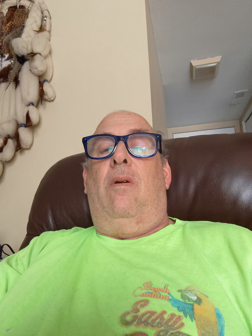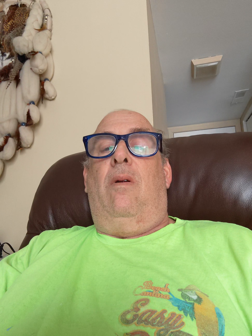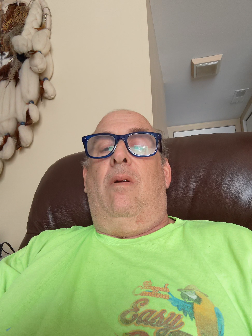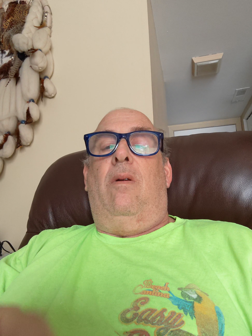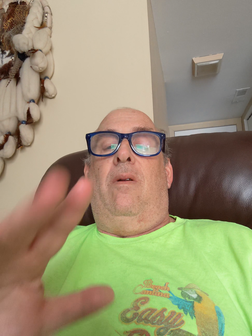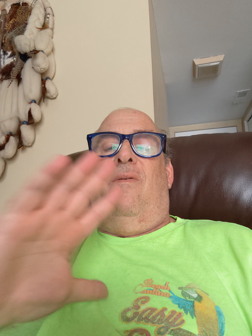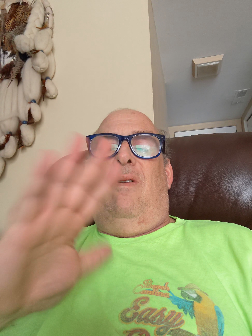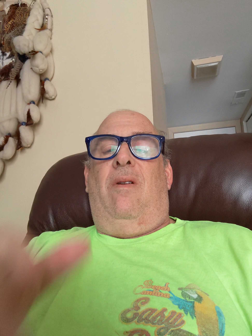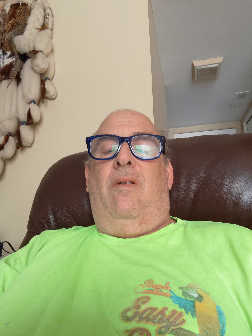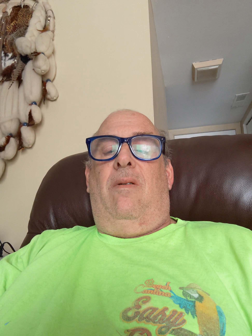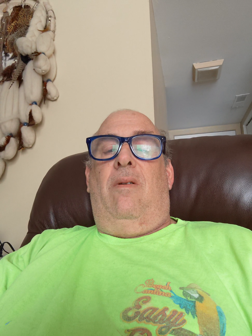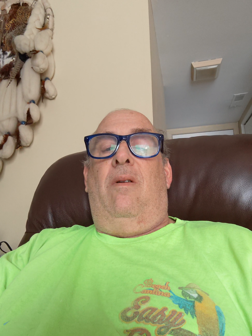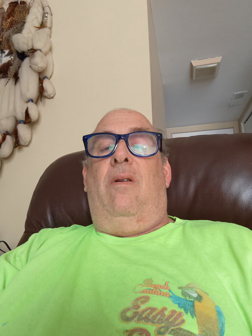fine